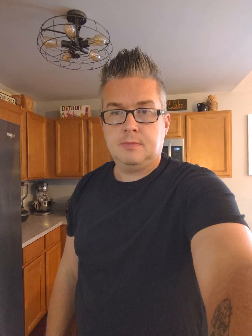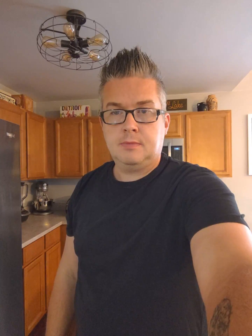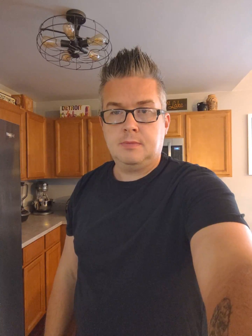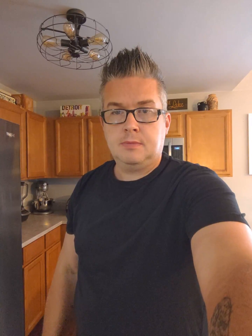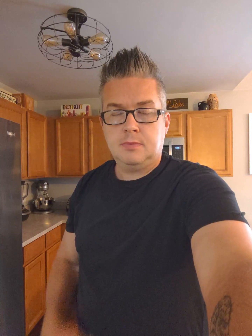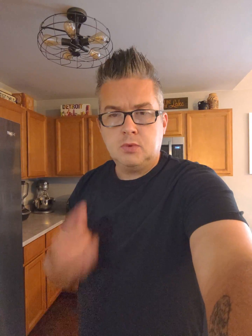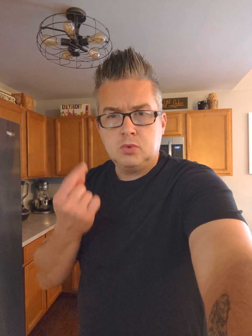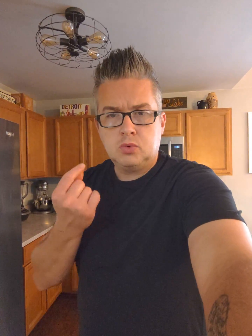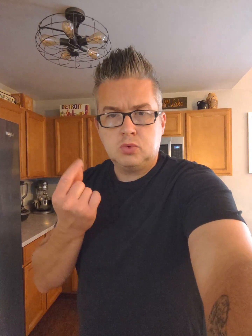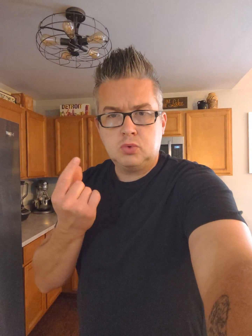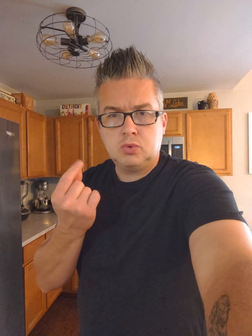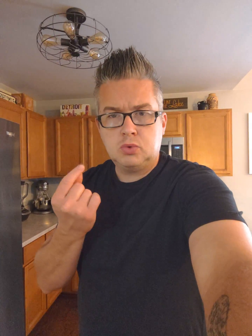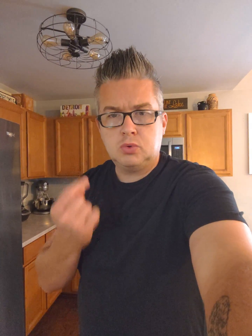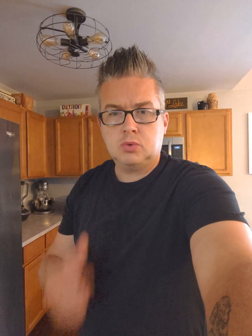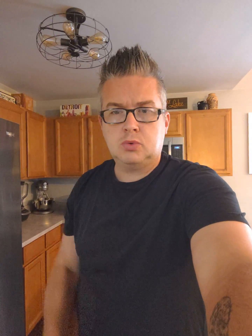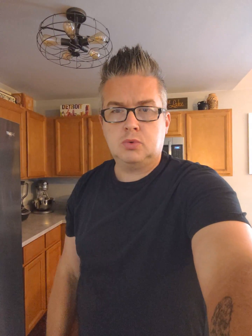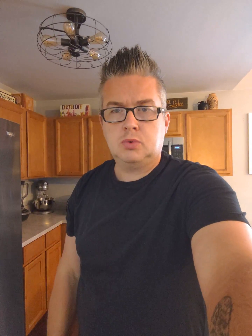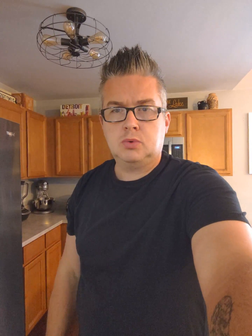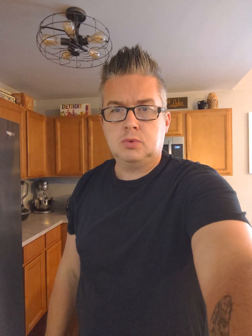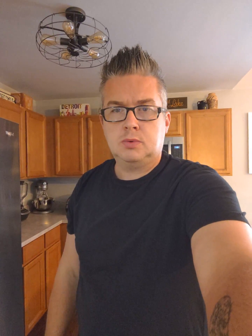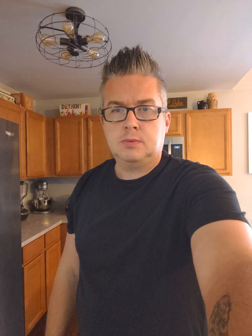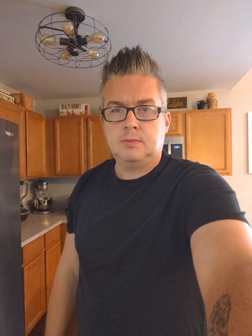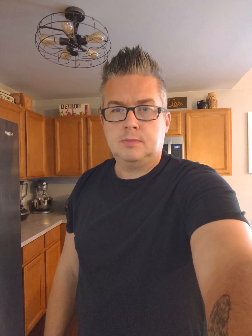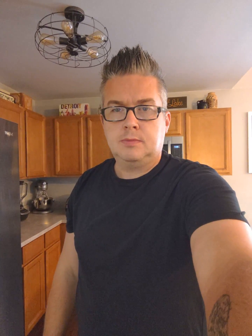do